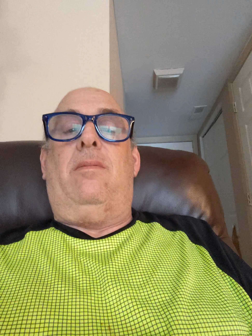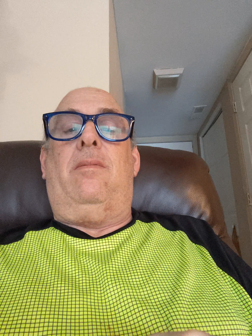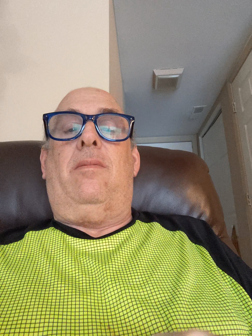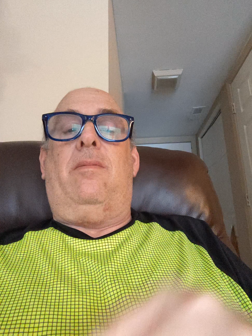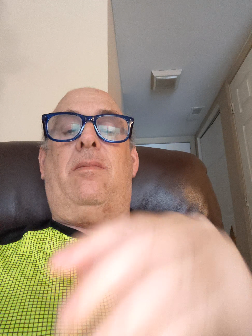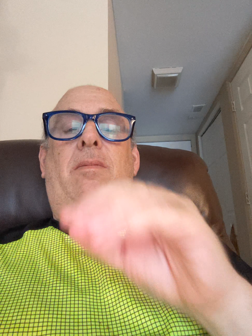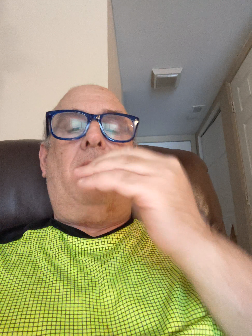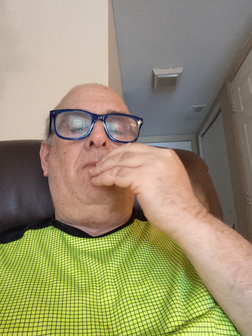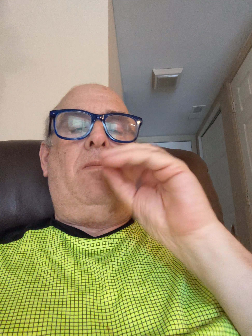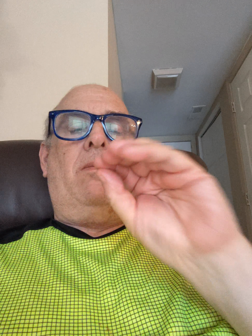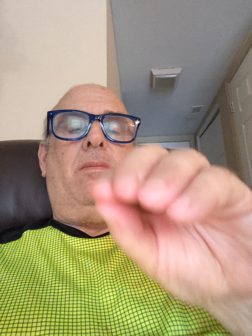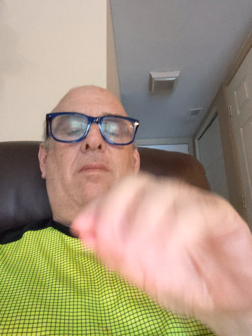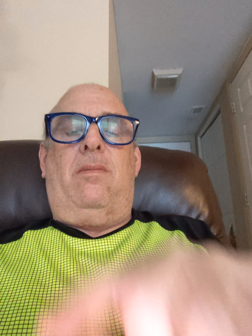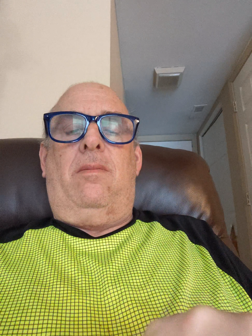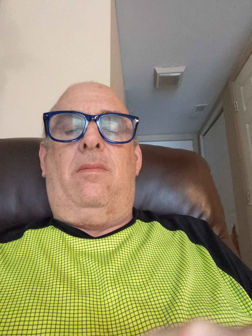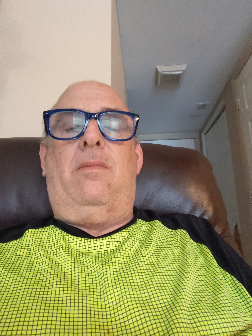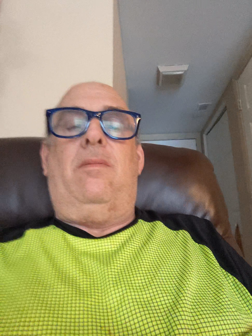kiss